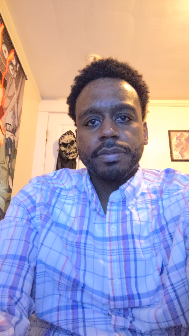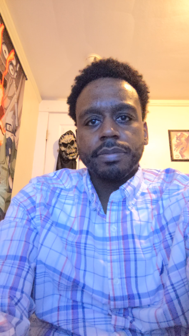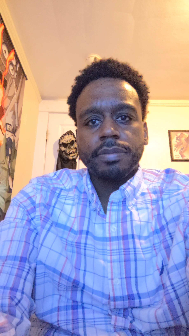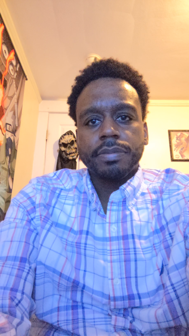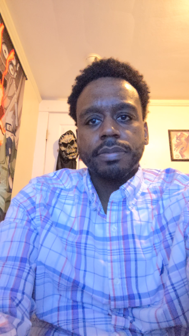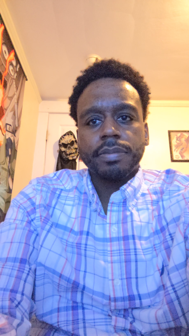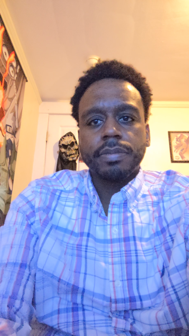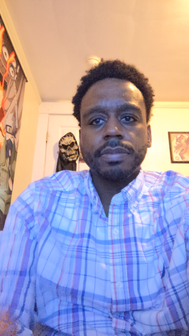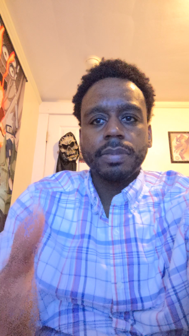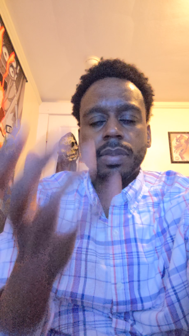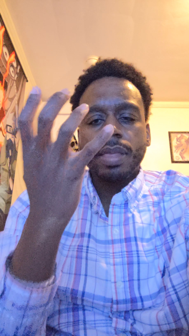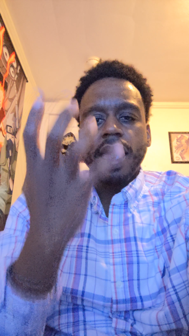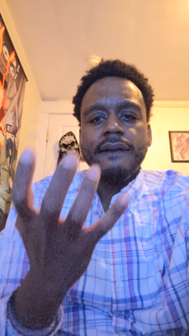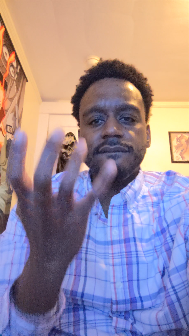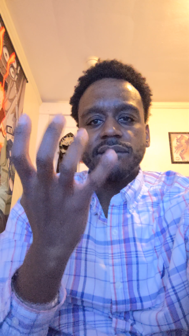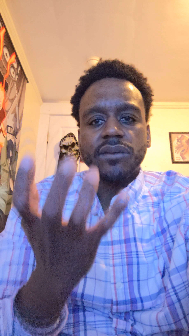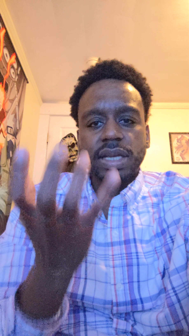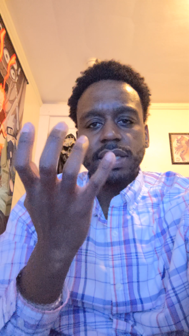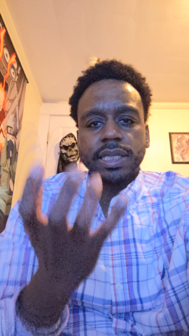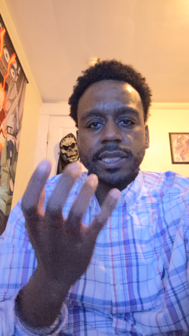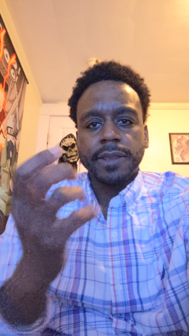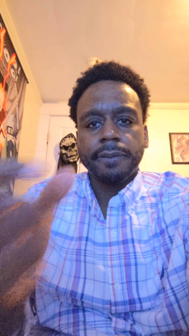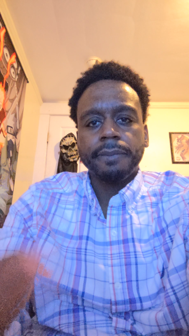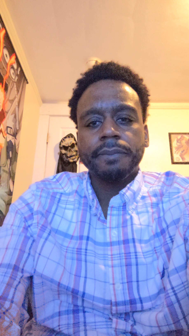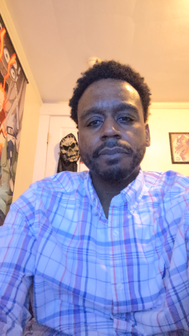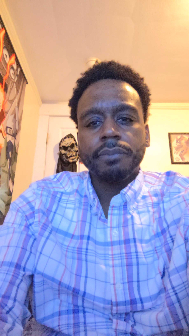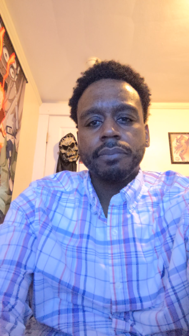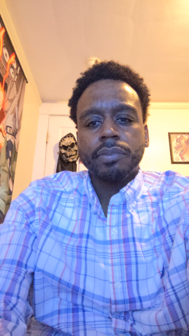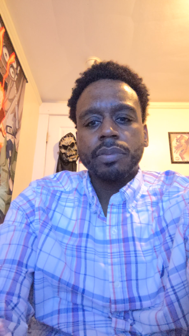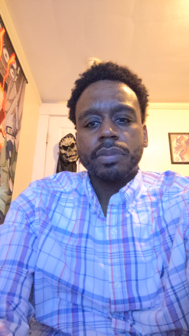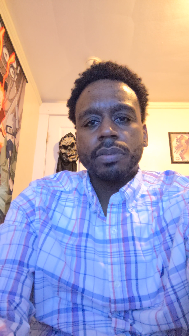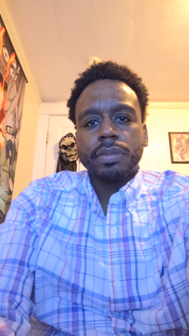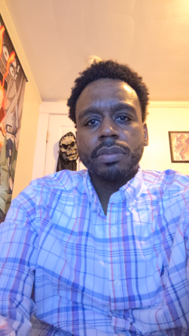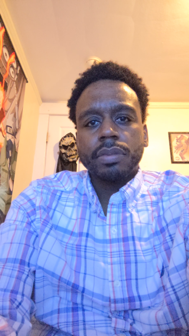heavy